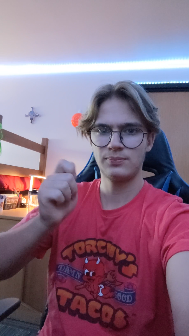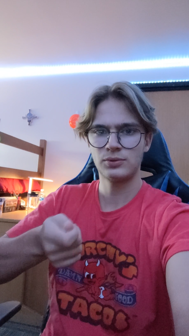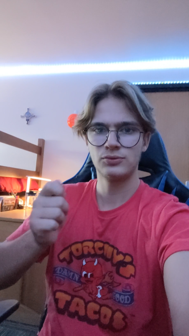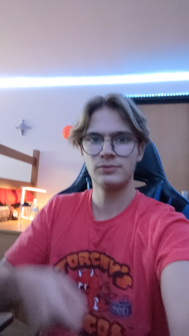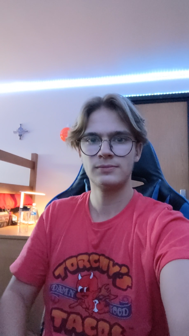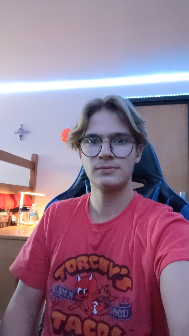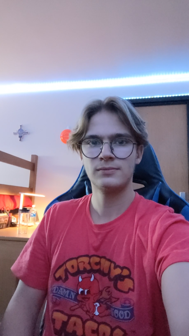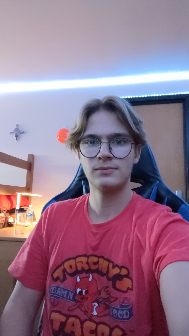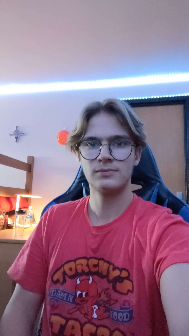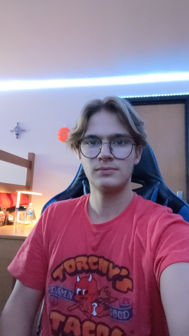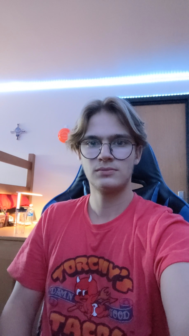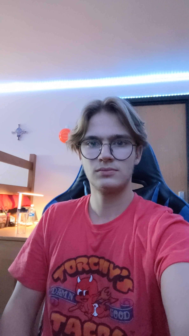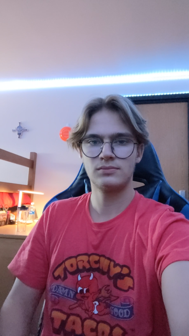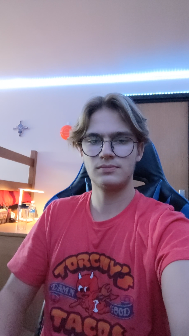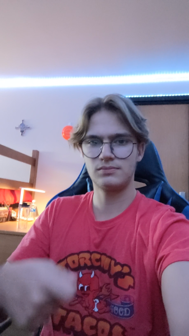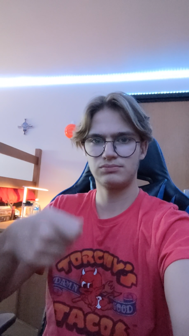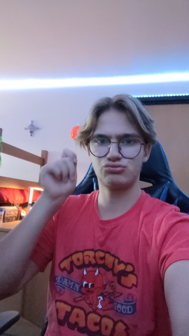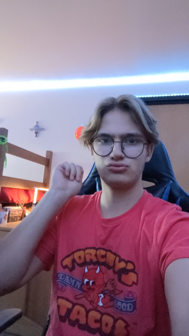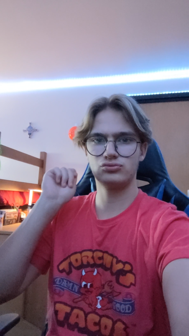rip